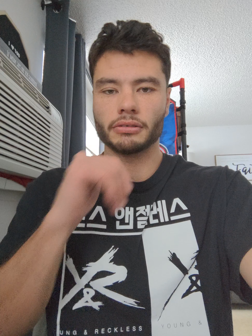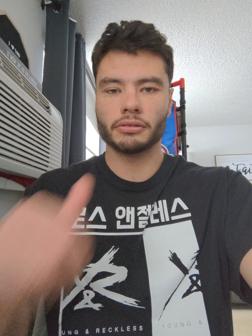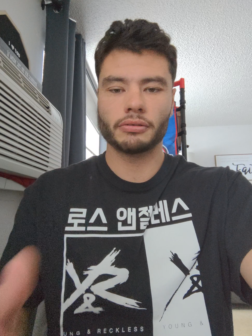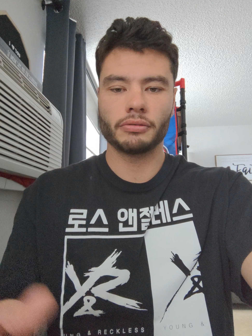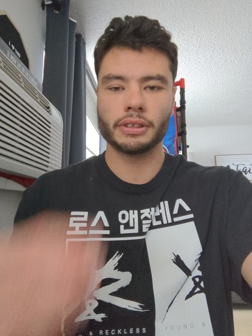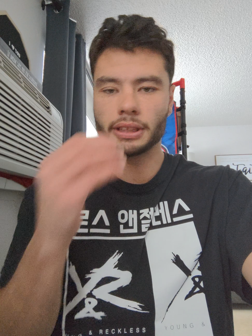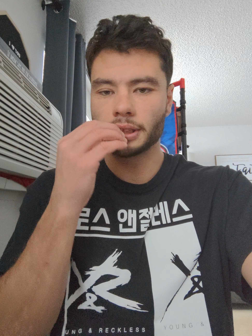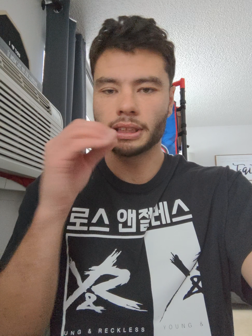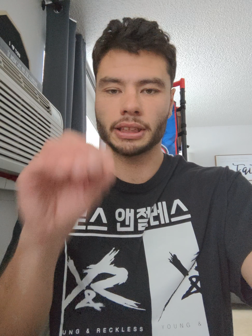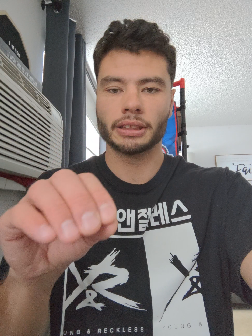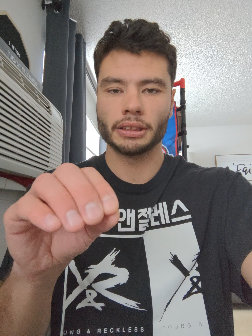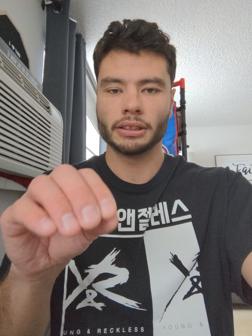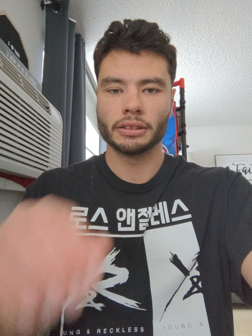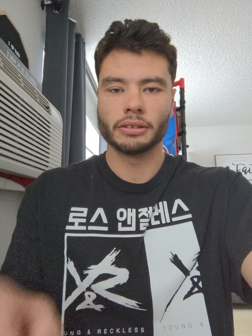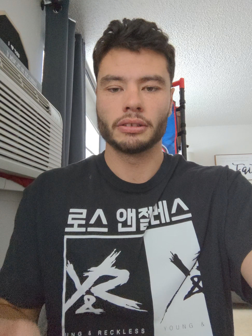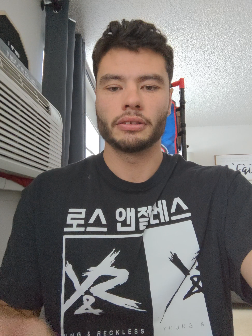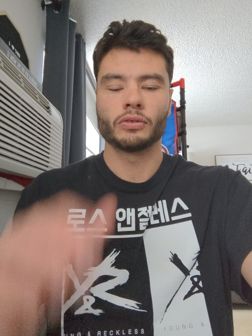kiss